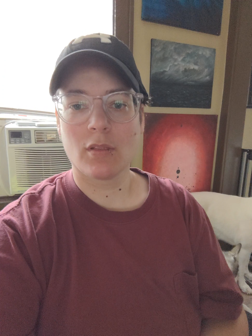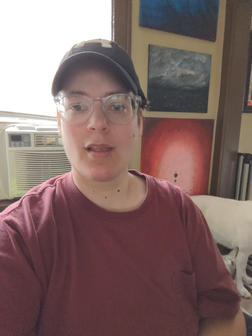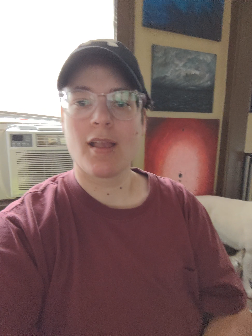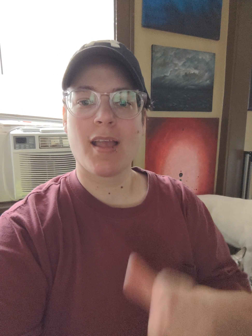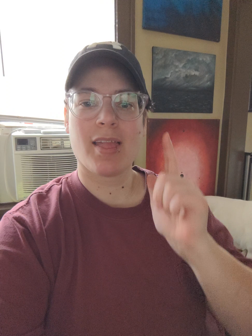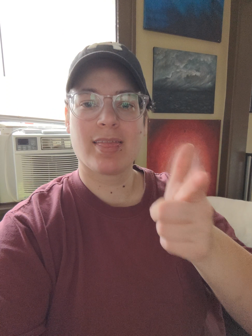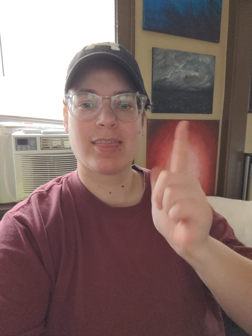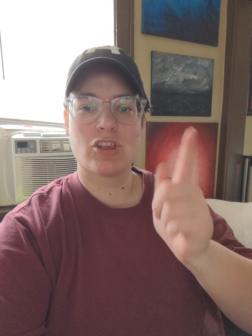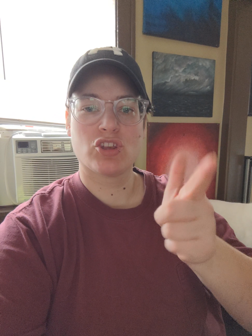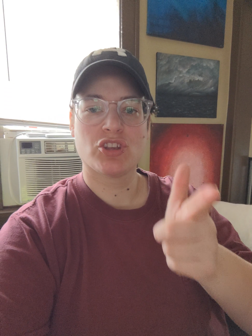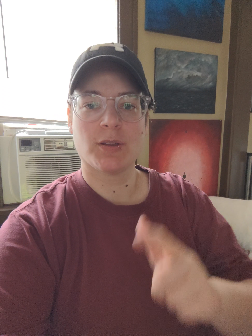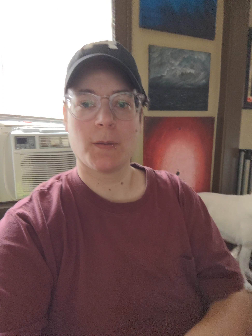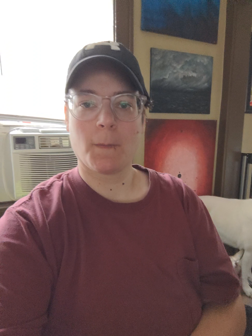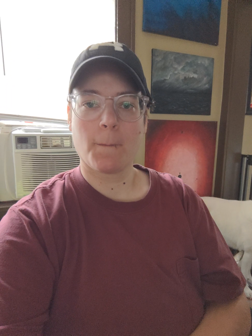later